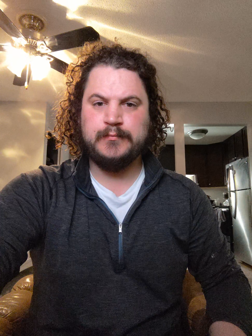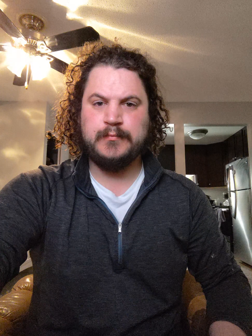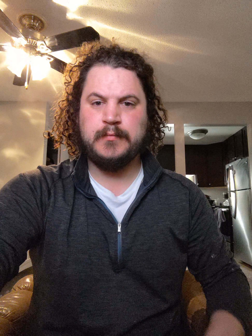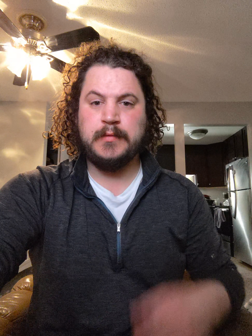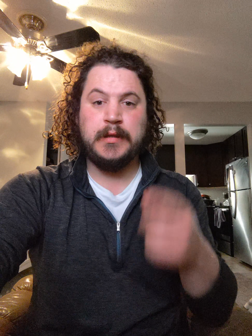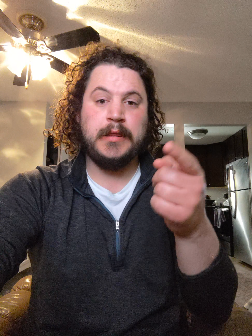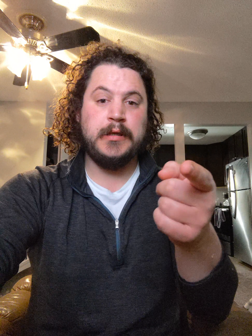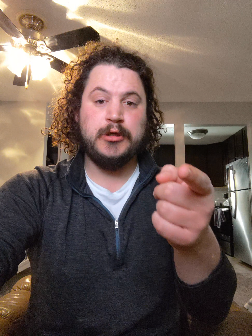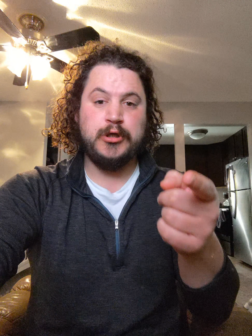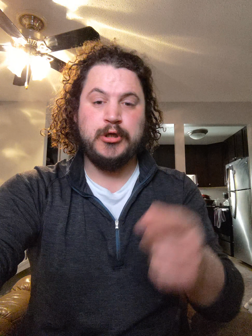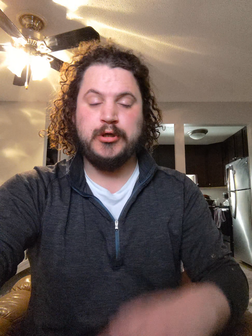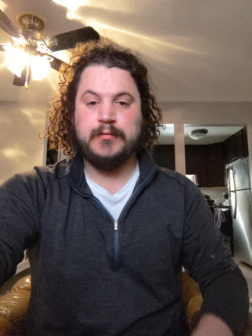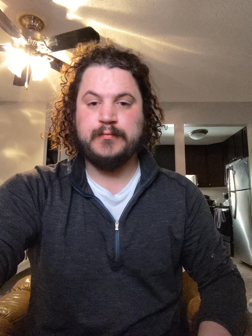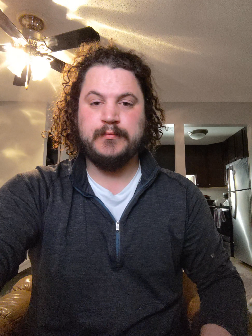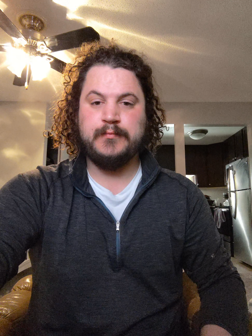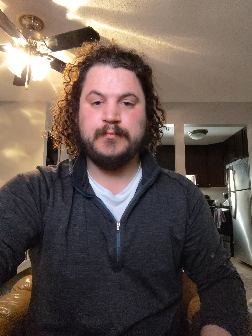there